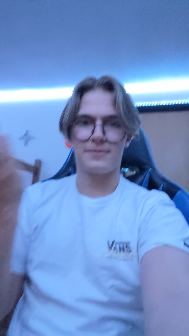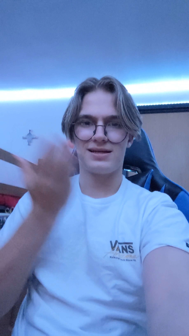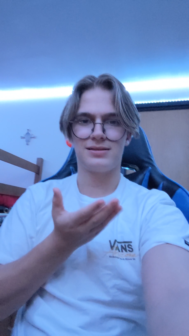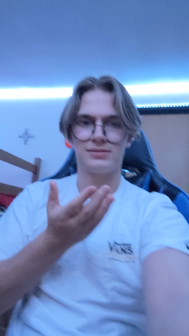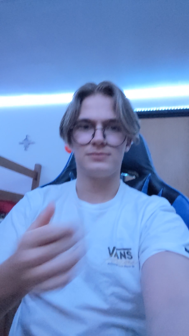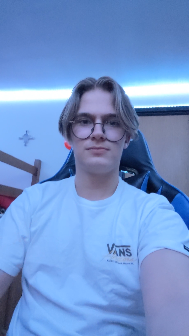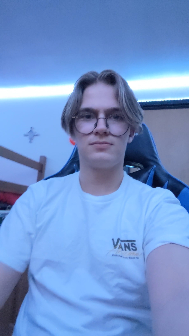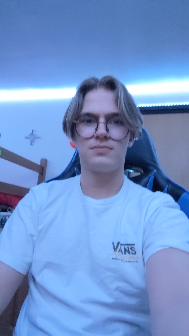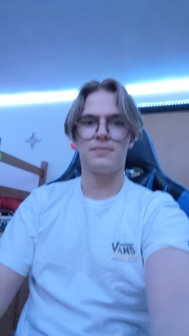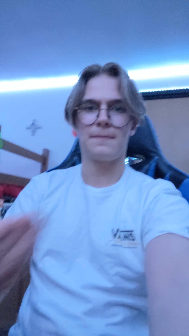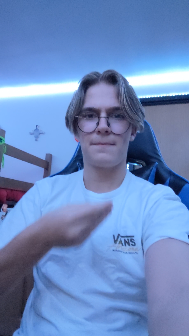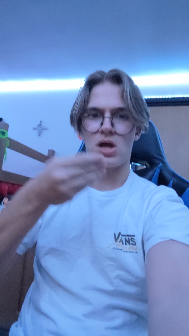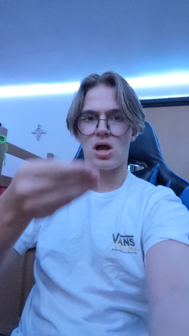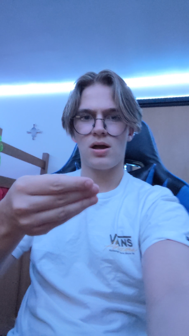buy